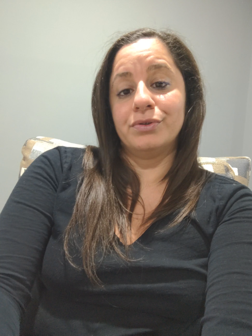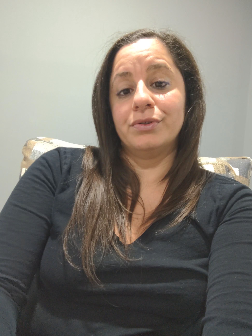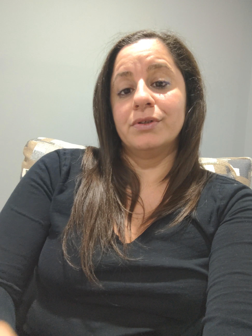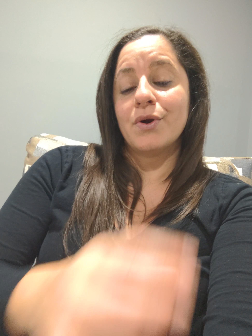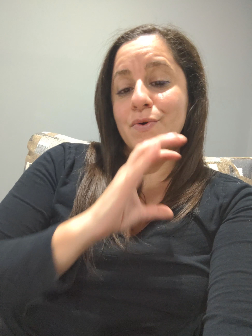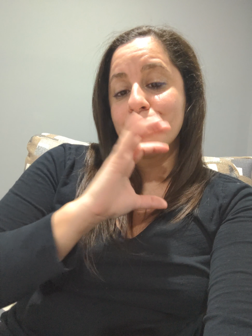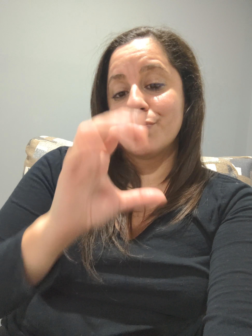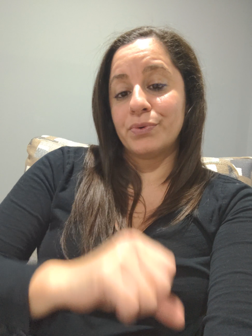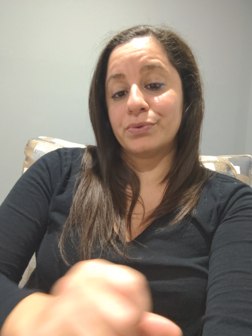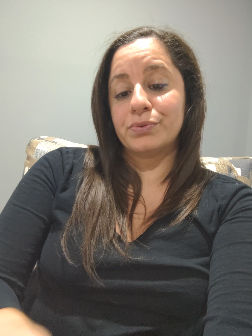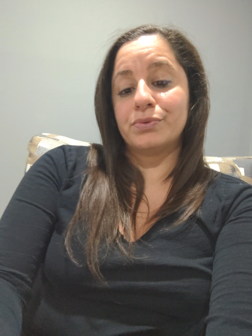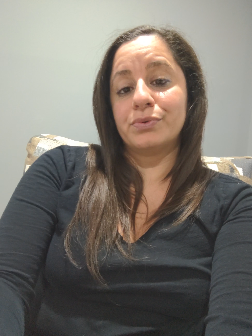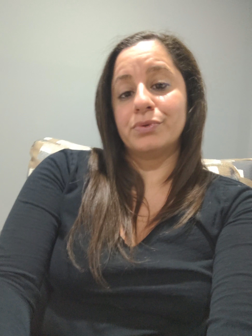old